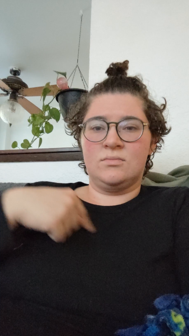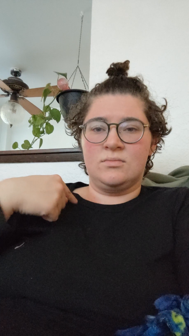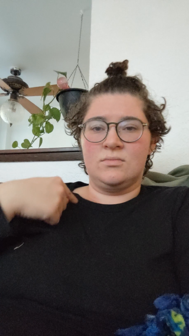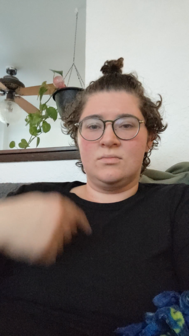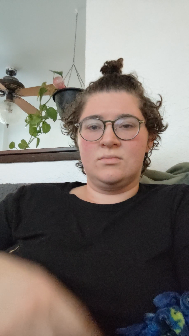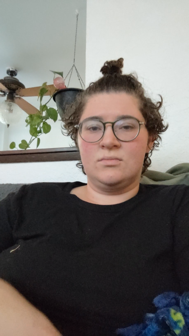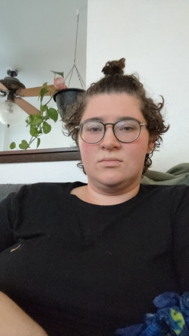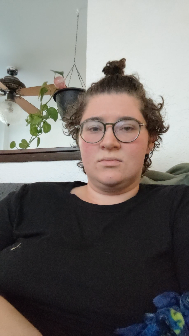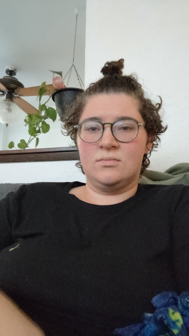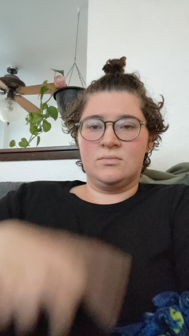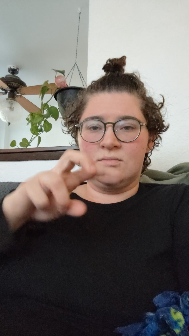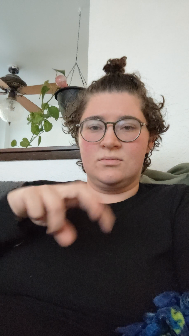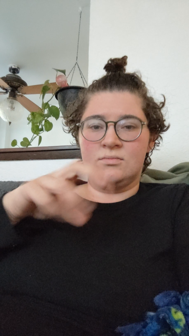potato chip